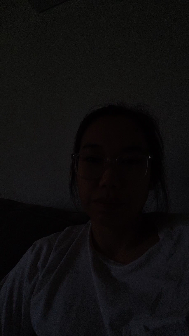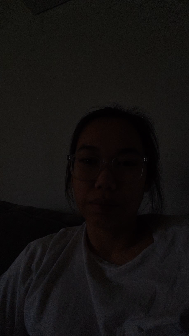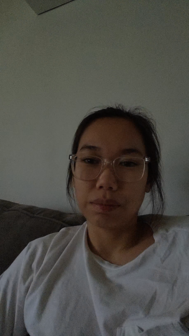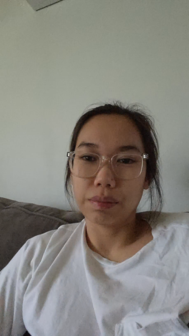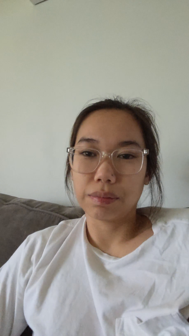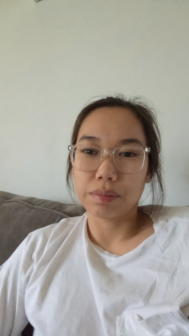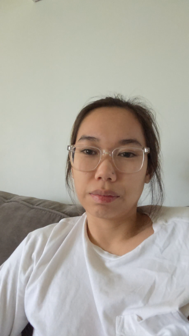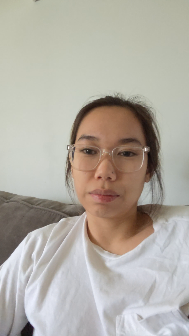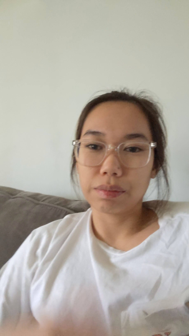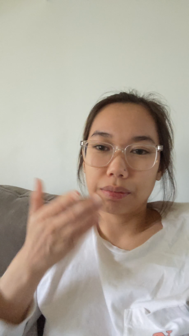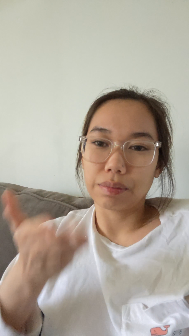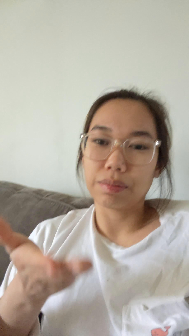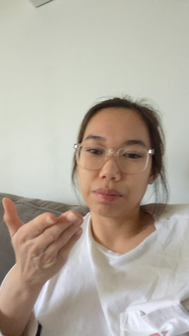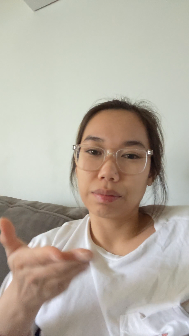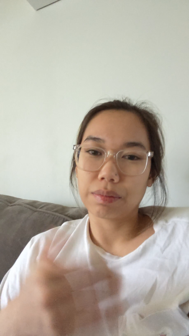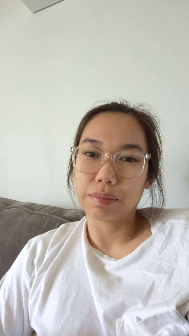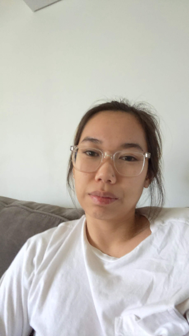oven